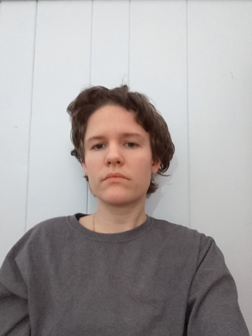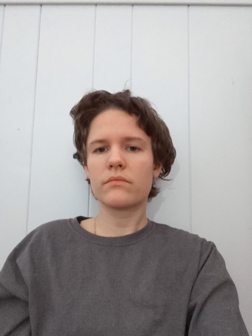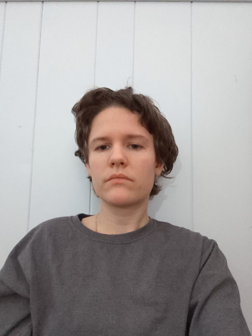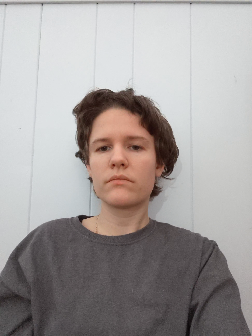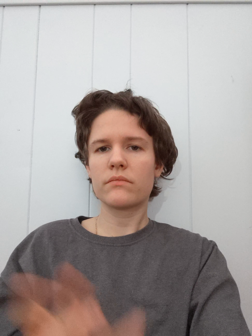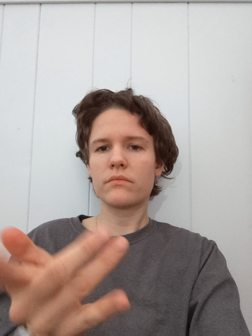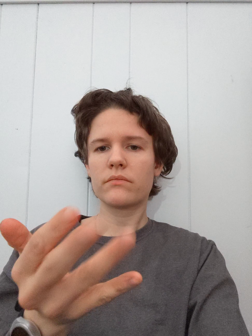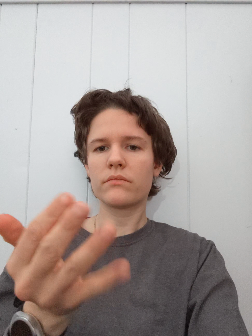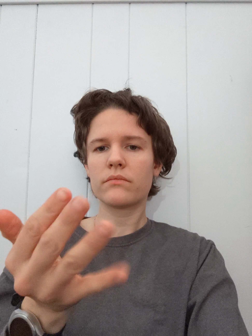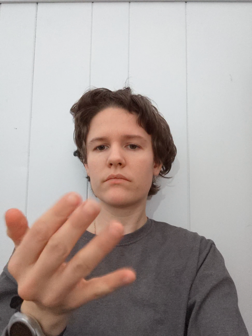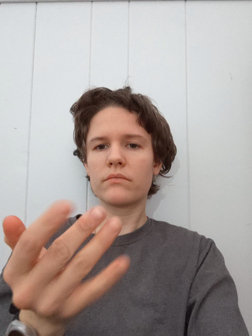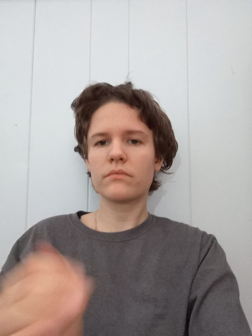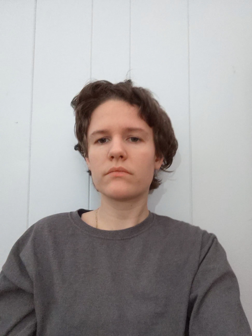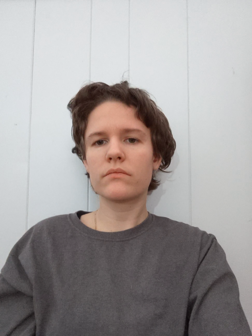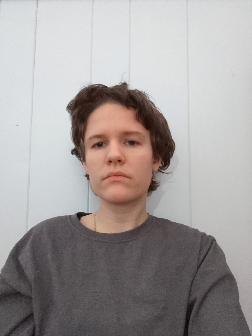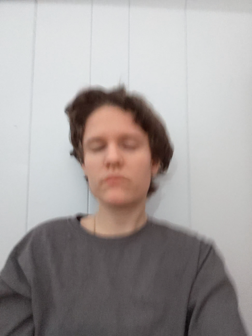finger